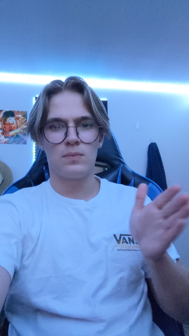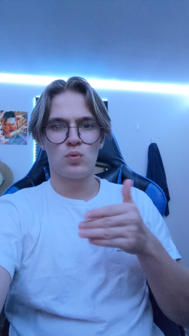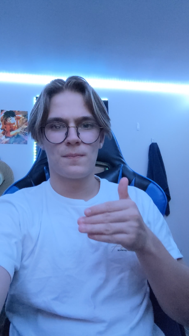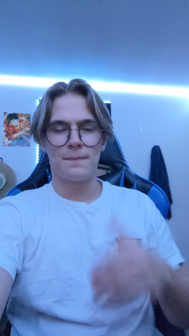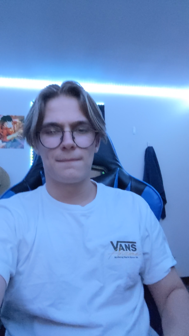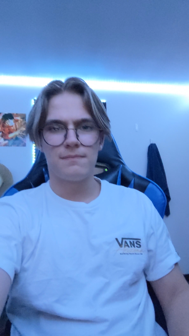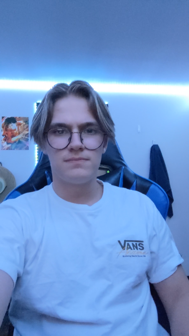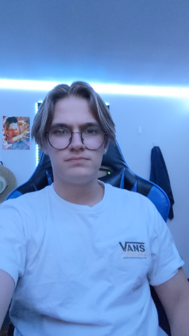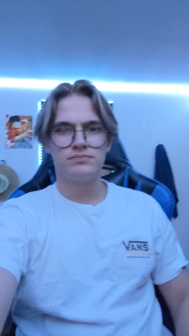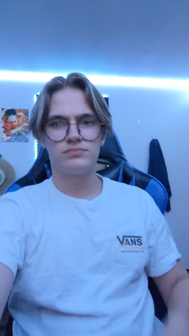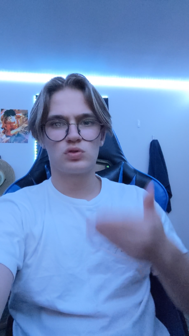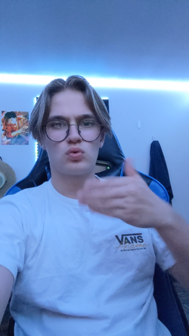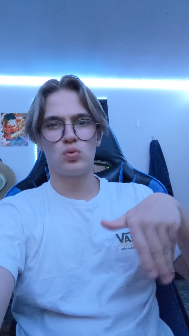shorts